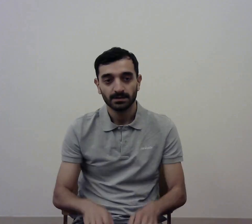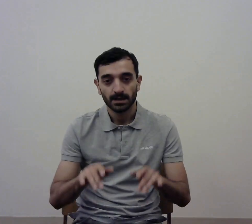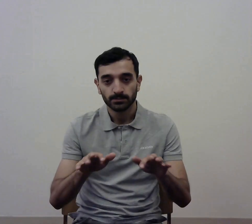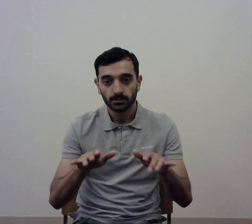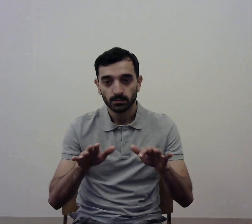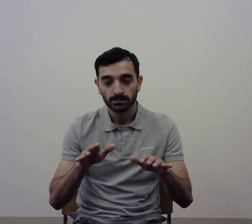kompüter